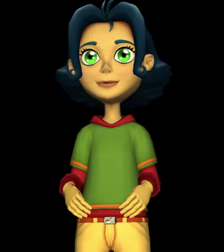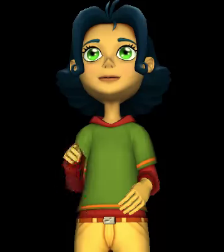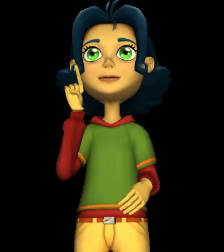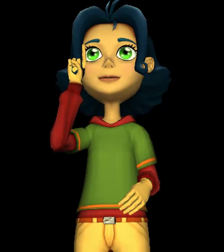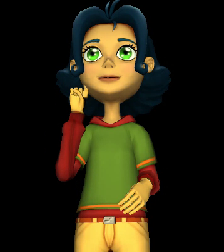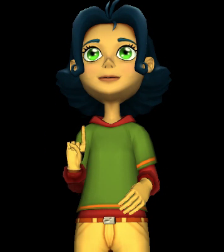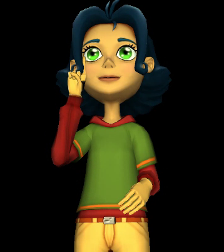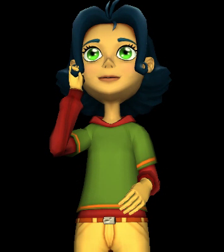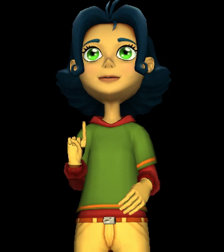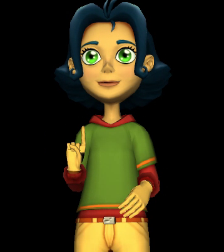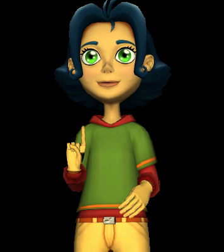بنت